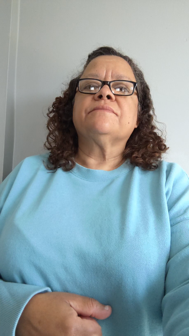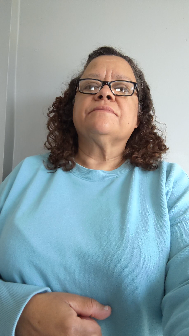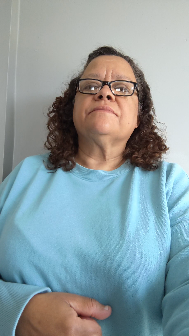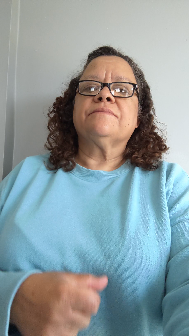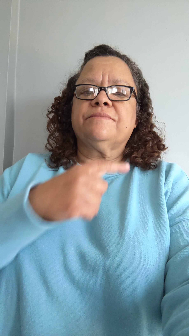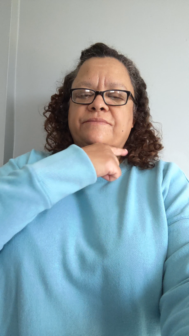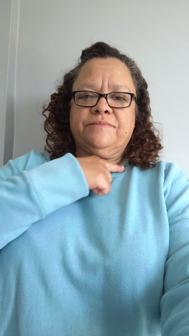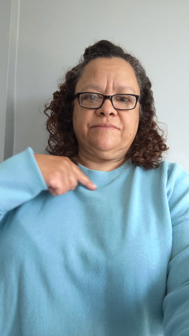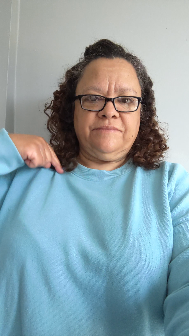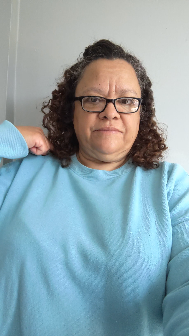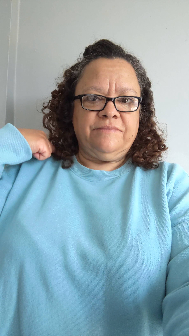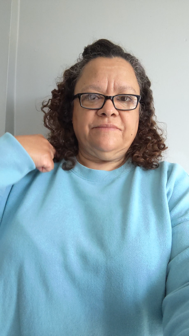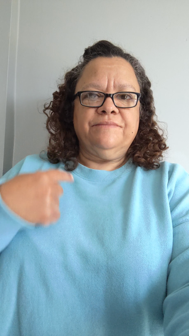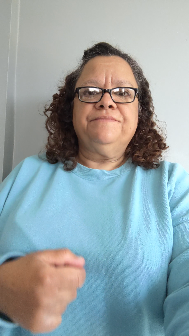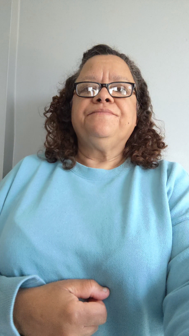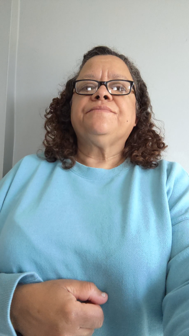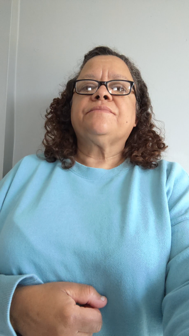necklace